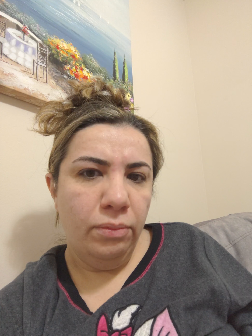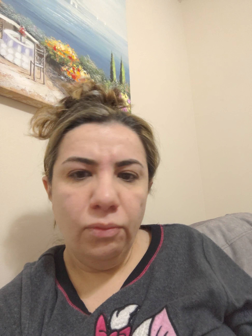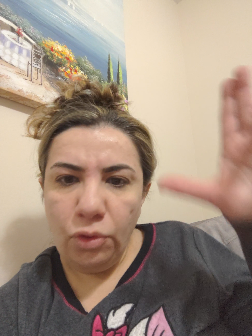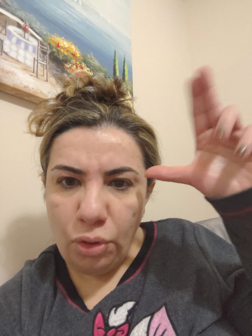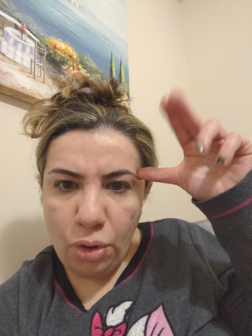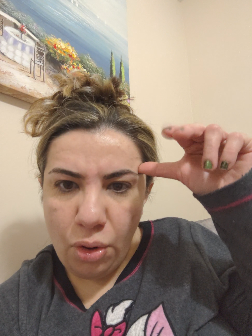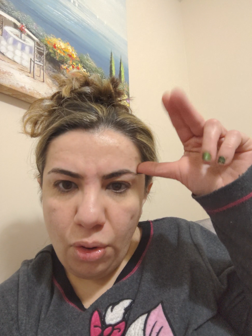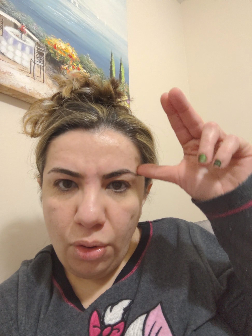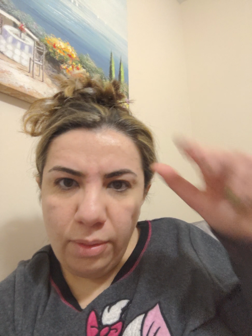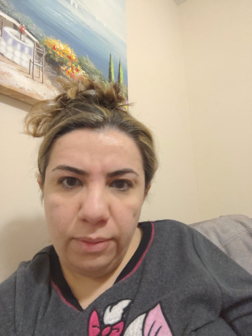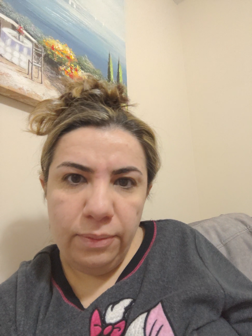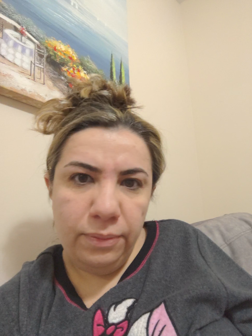horse